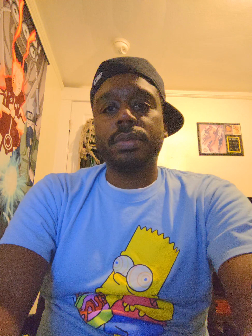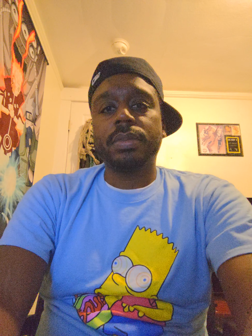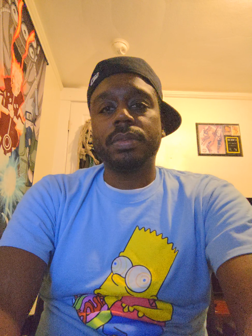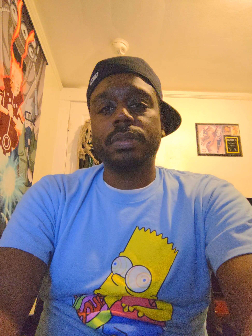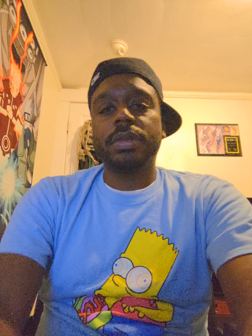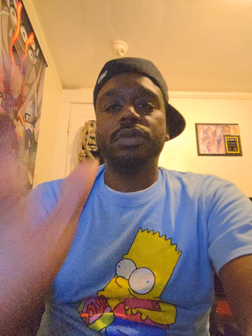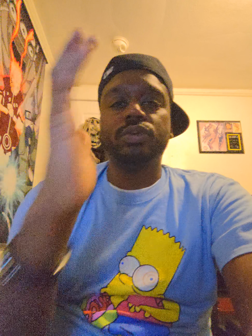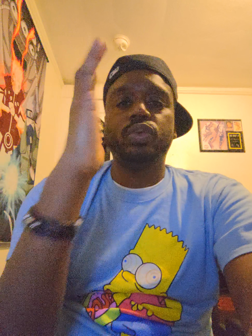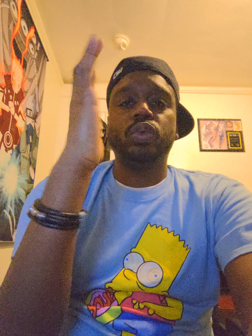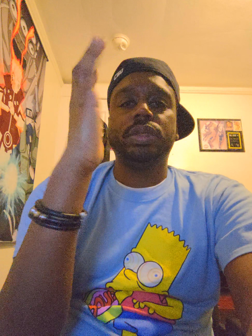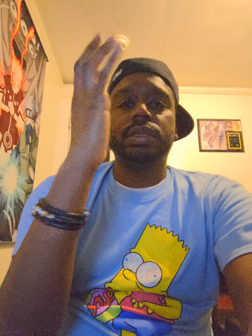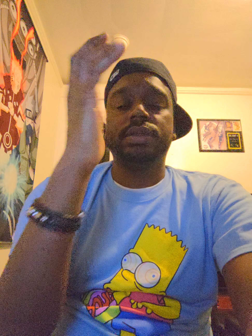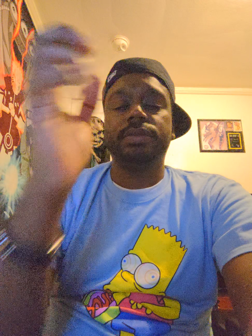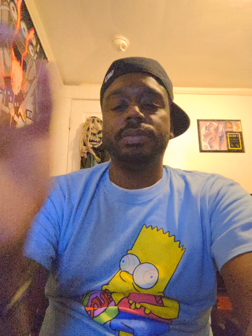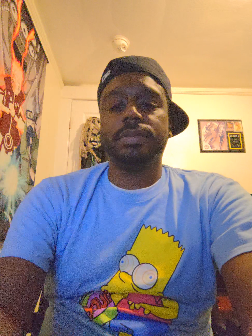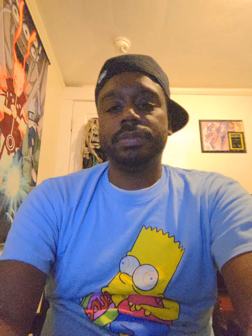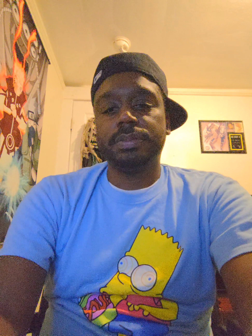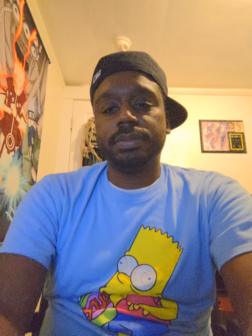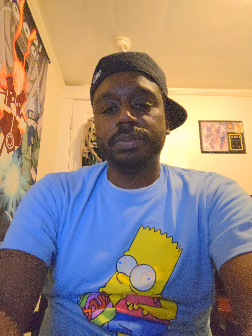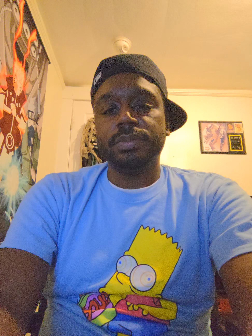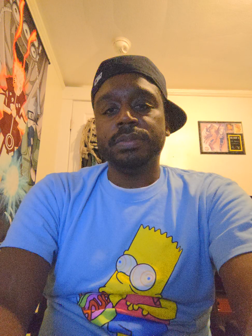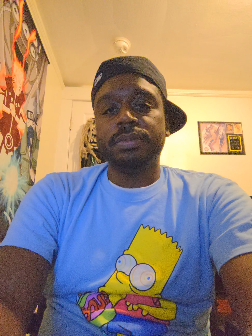tree